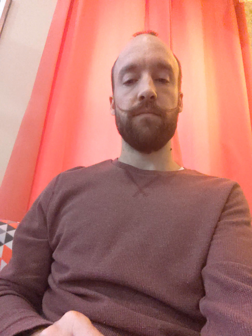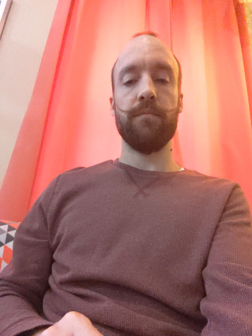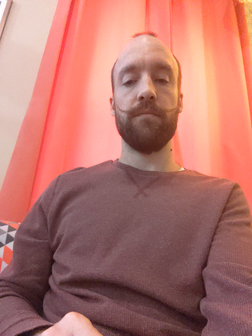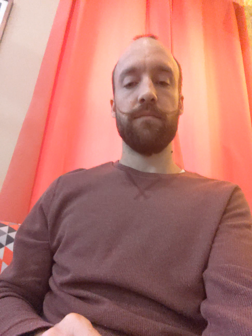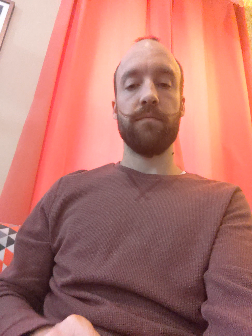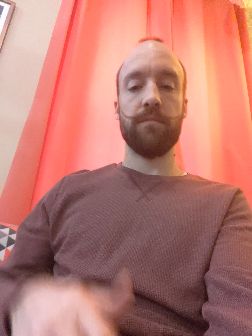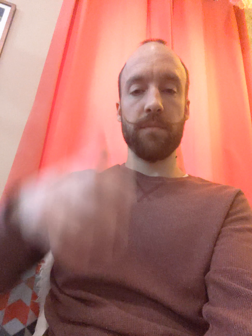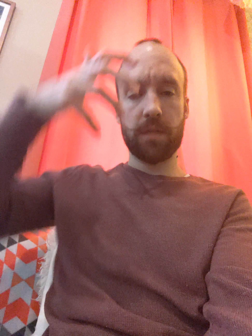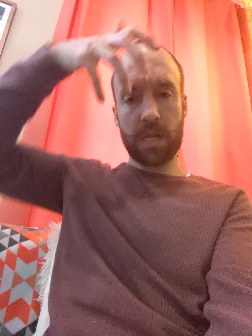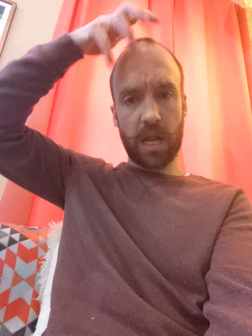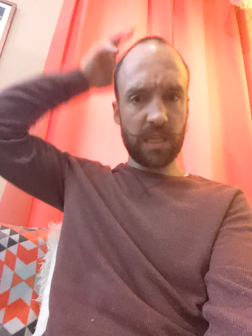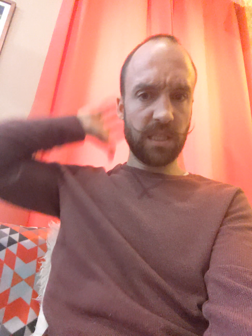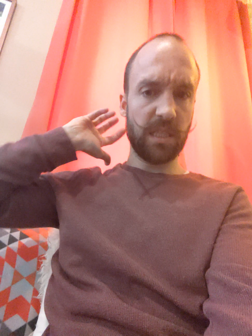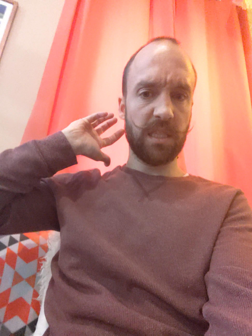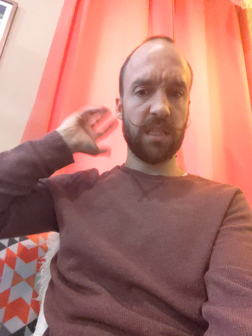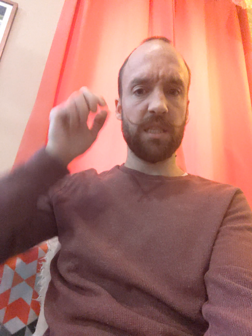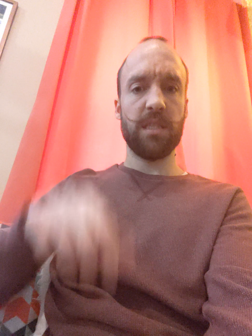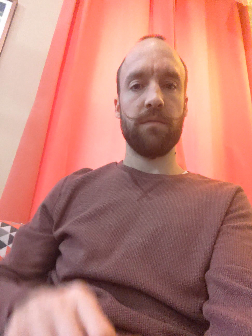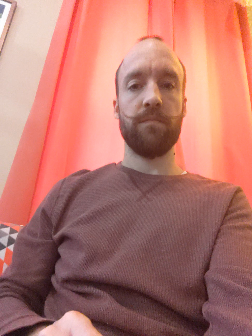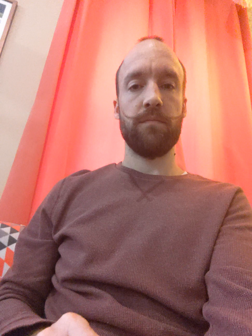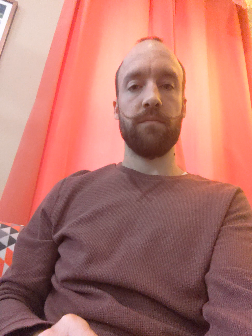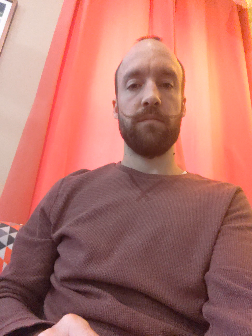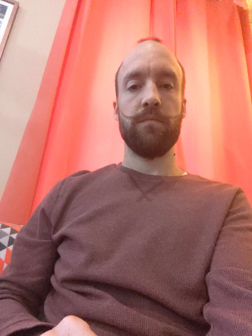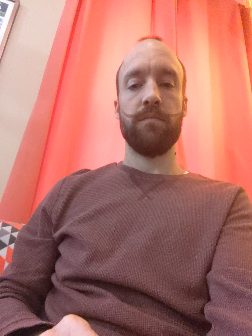lion